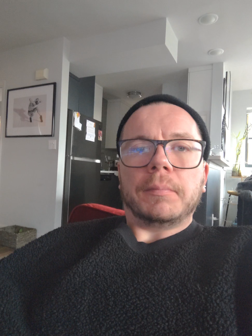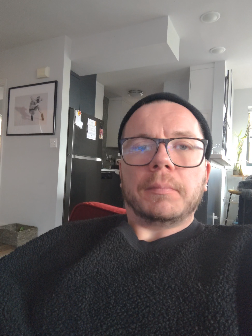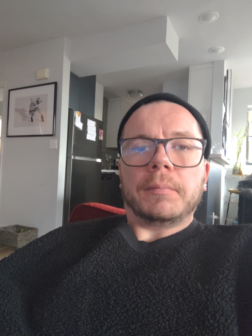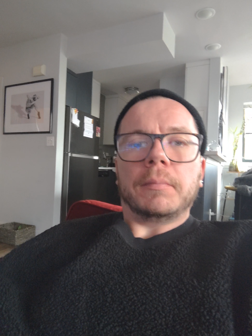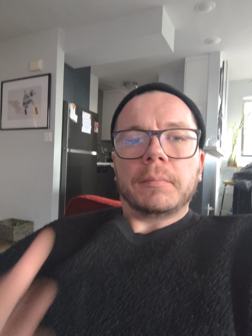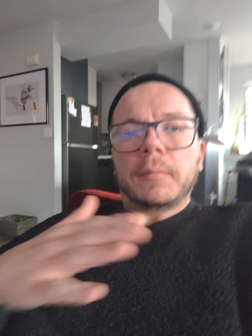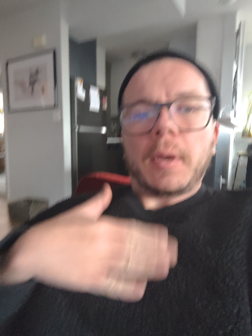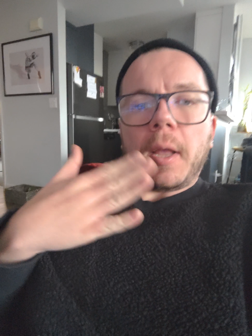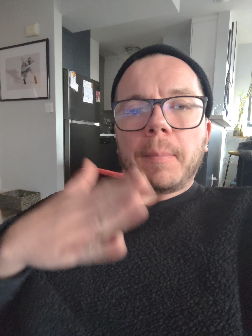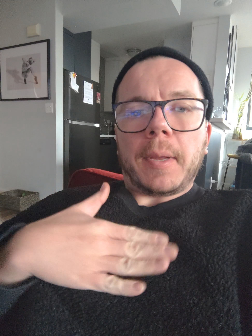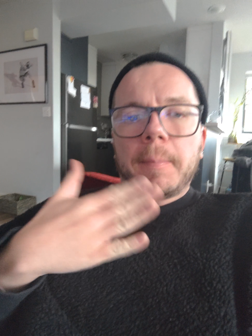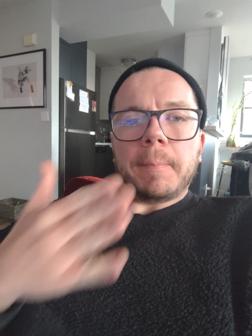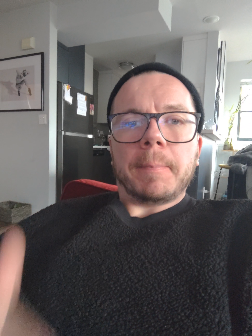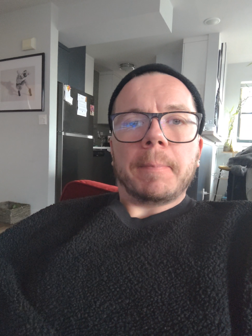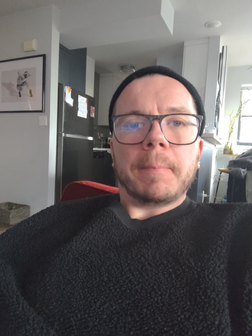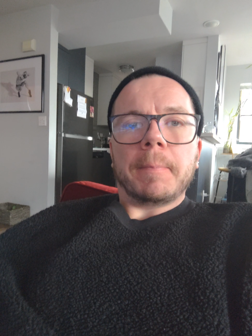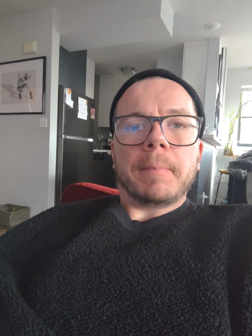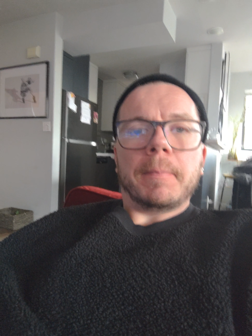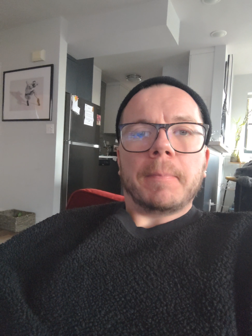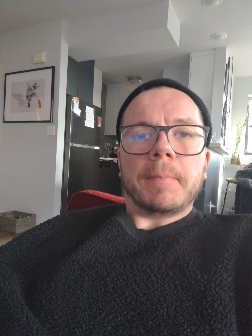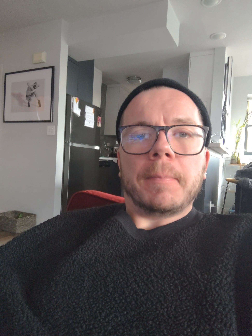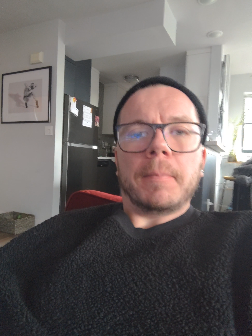happy